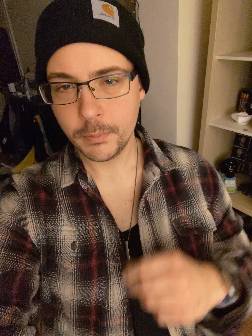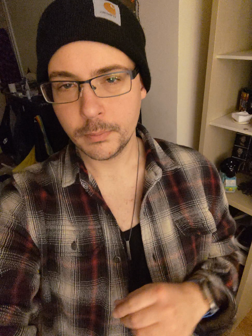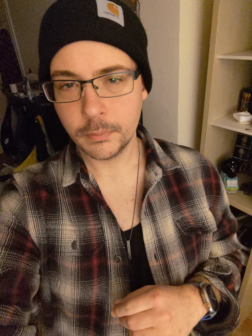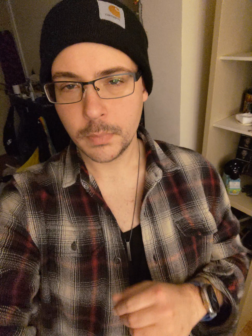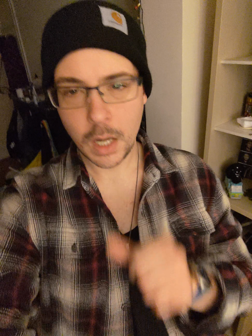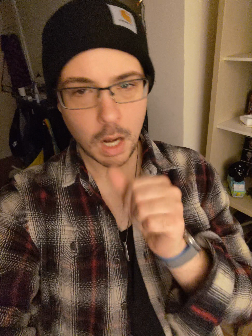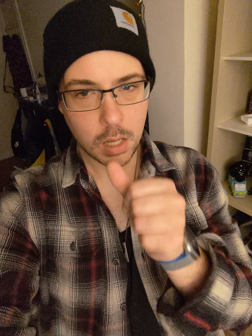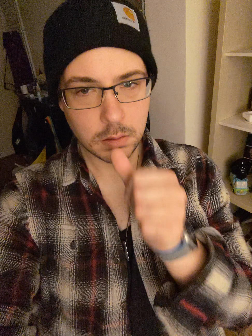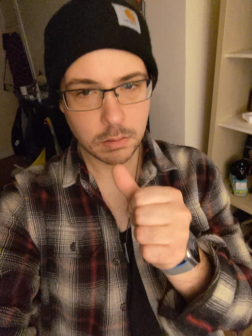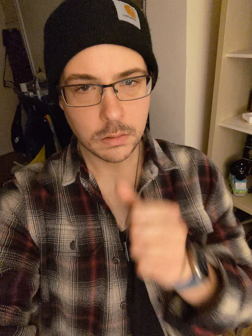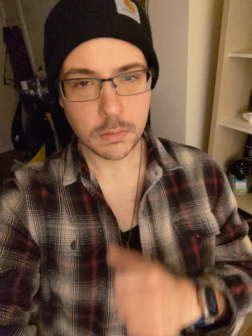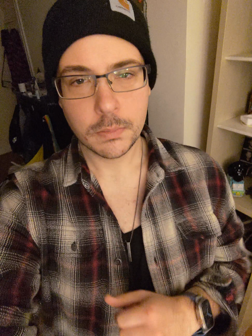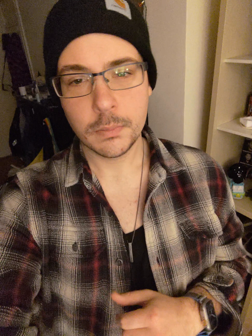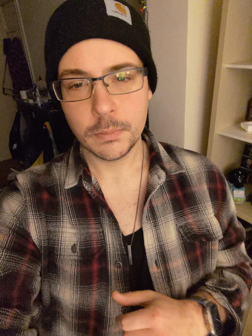nuts